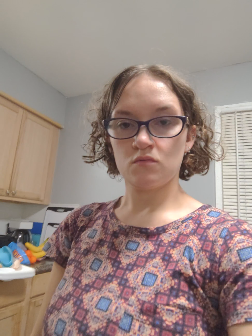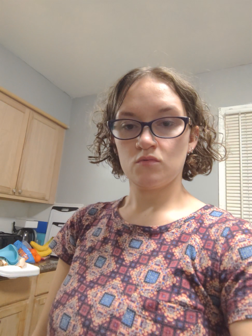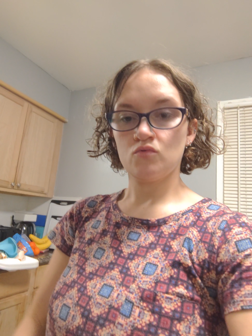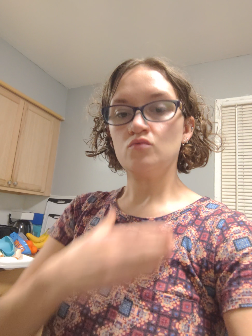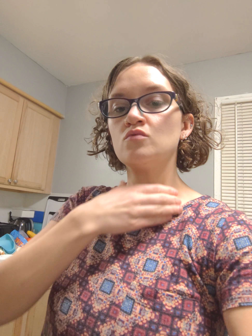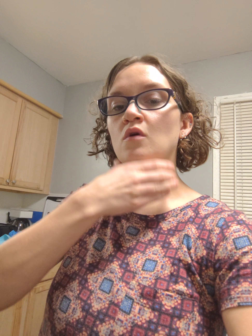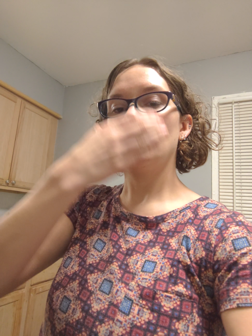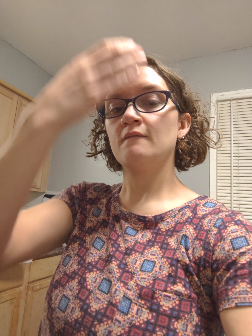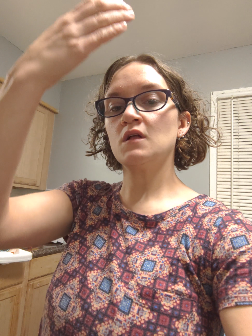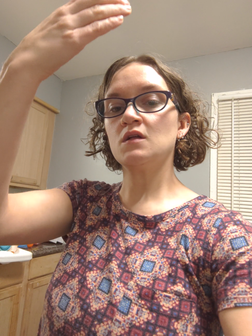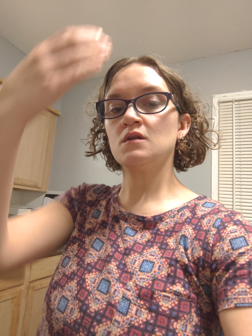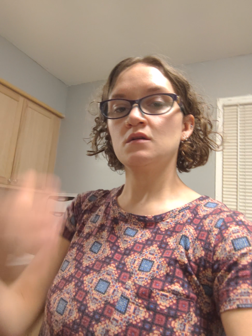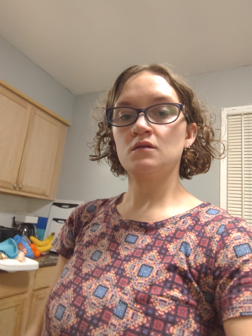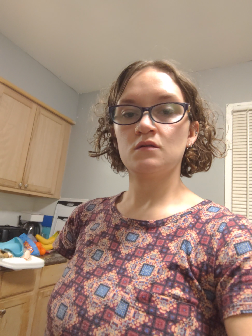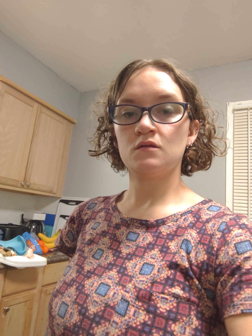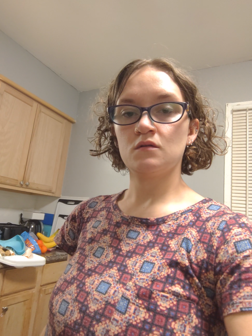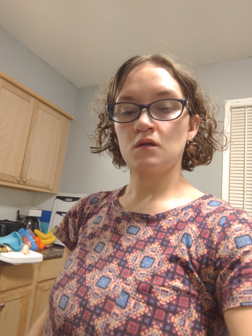giraffe